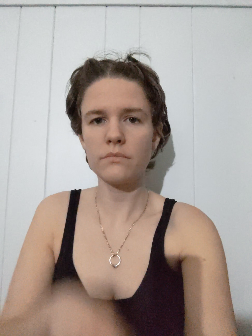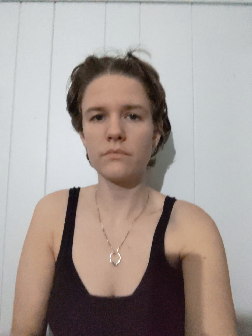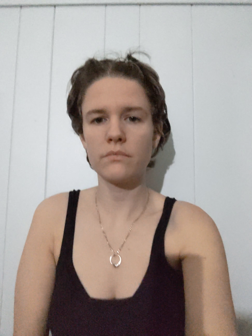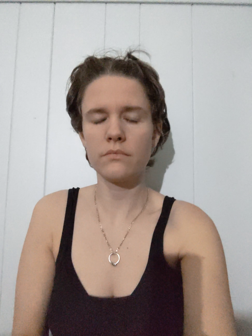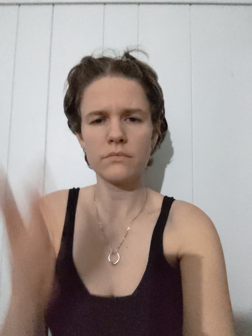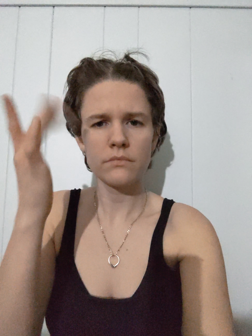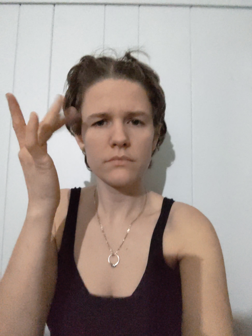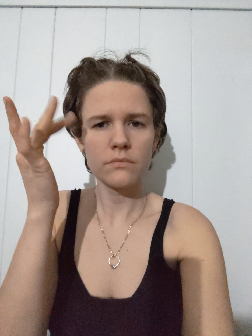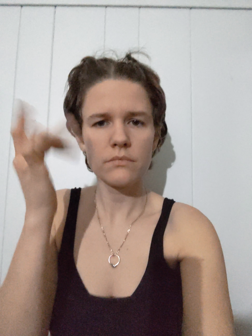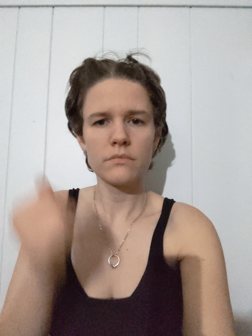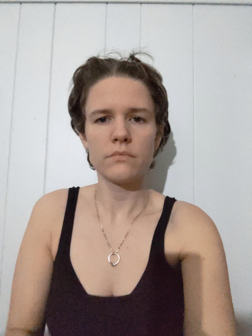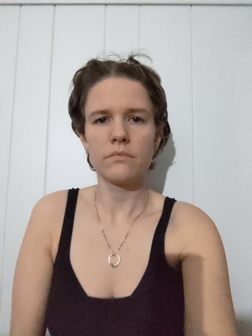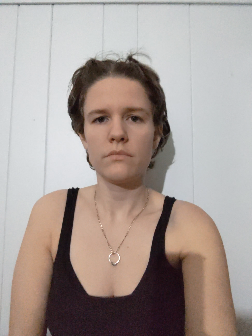why